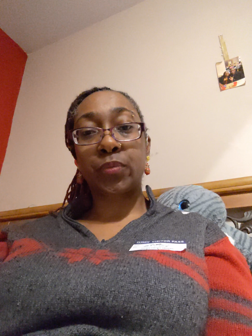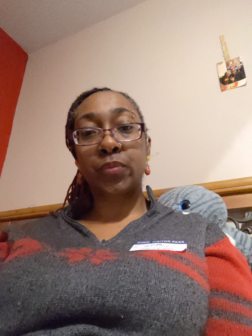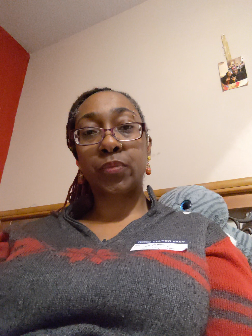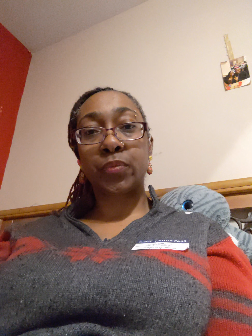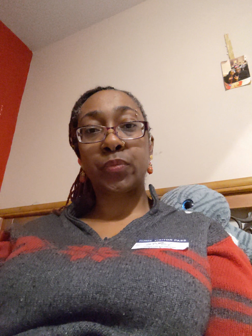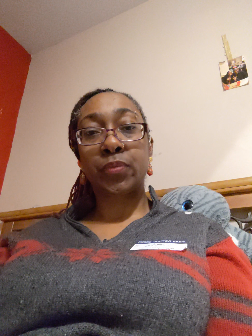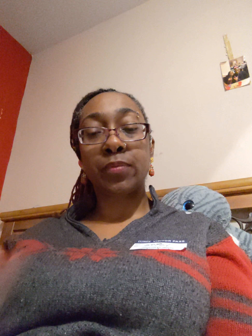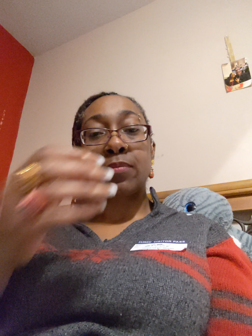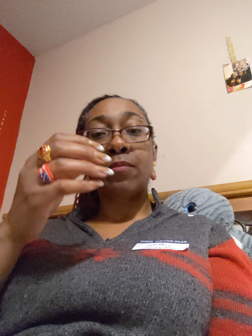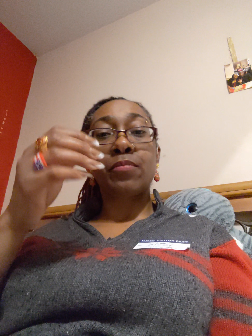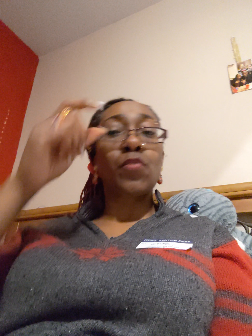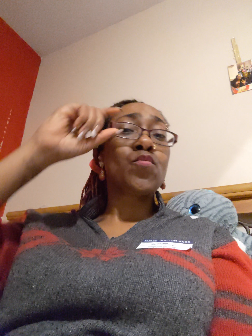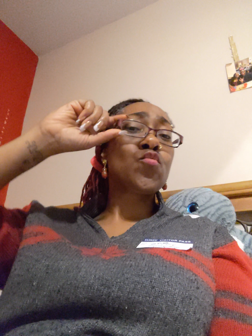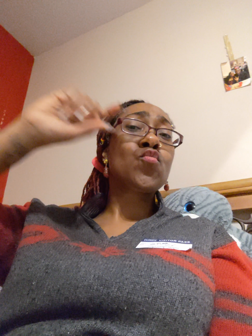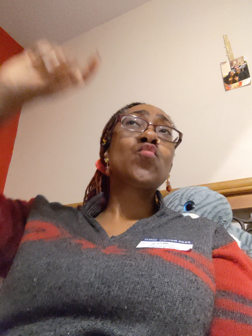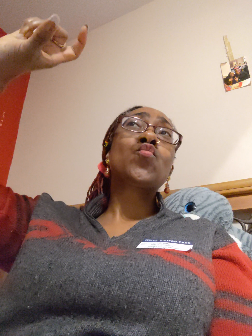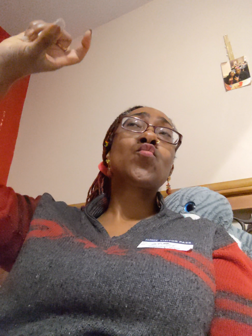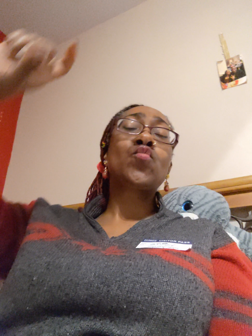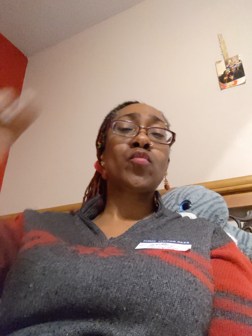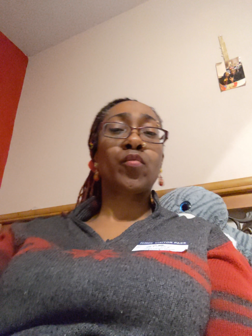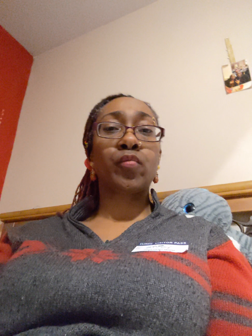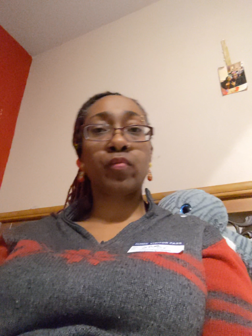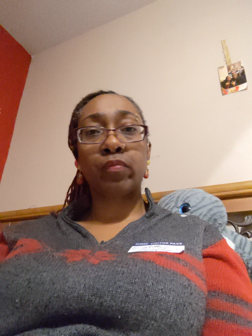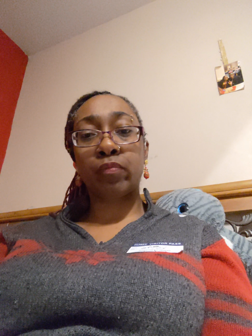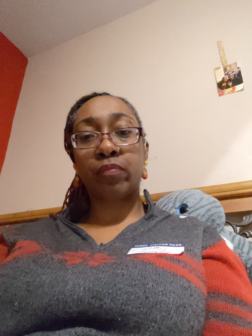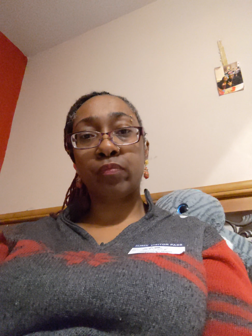moon